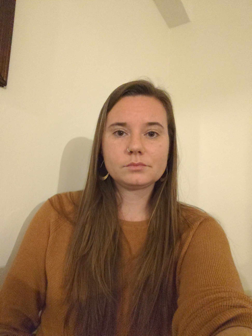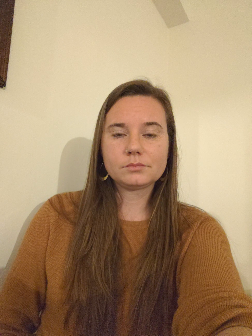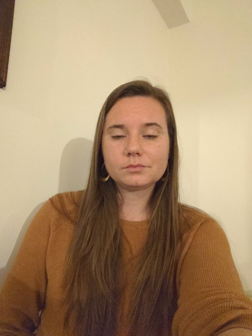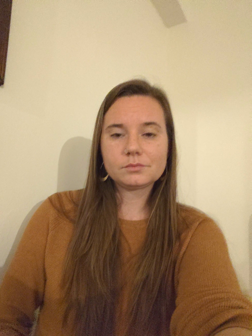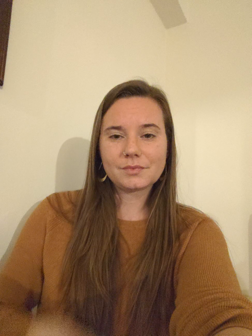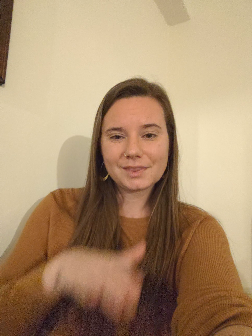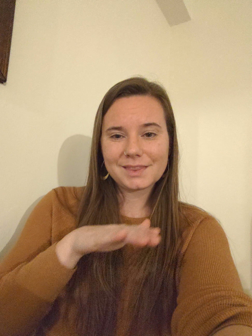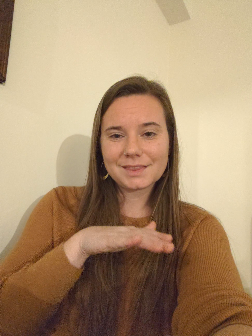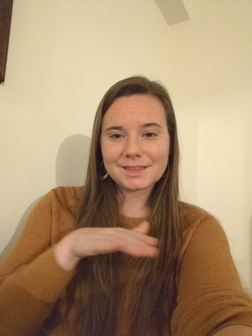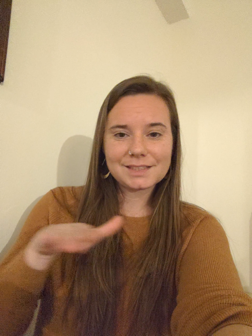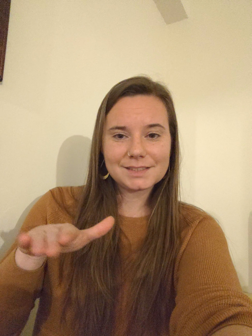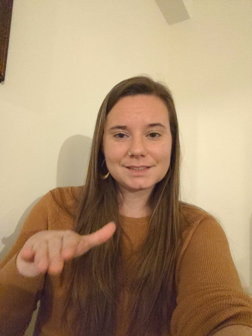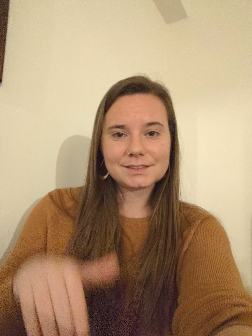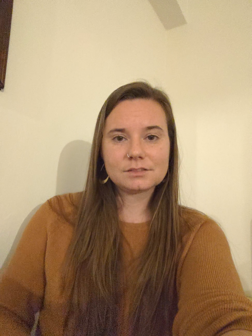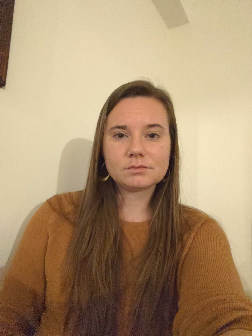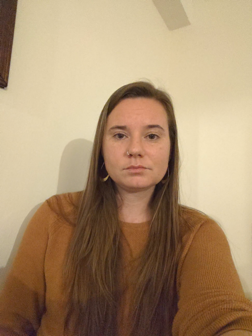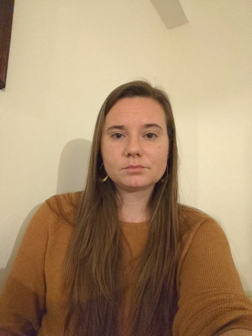clean